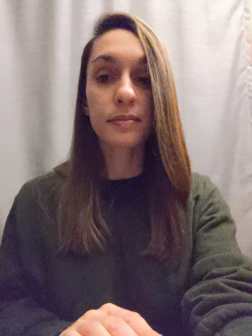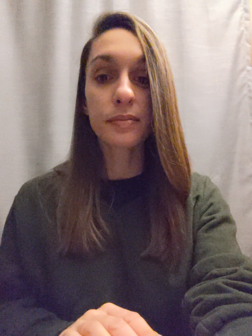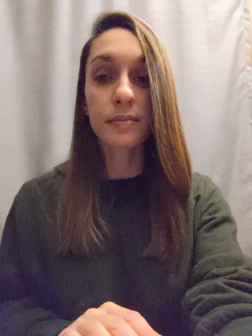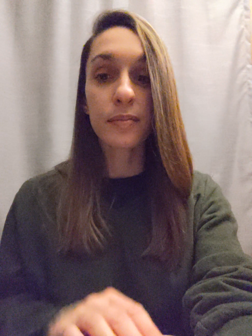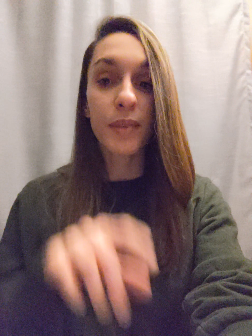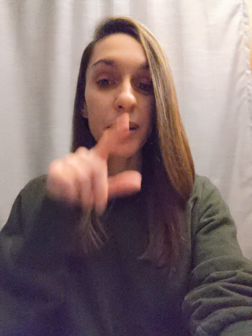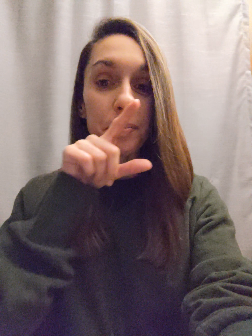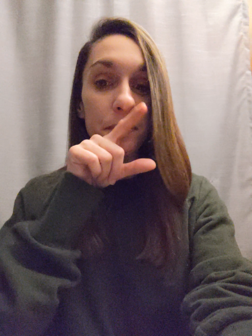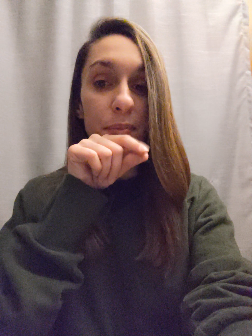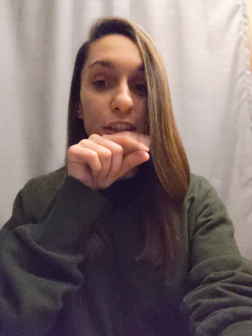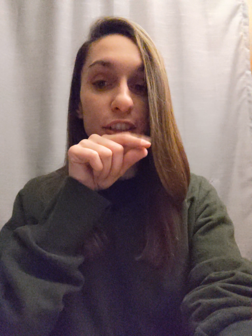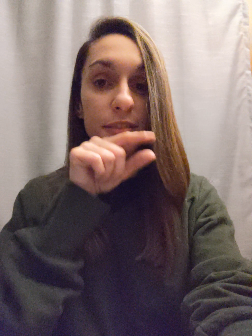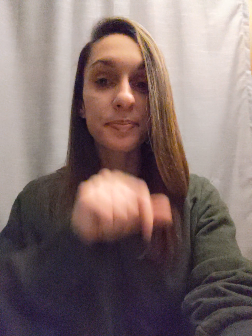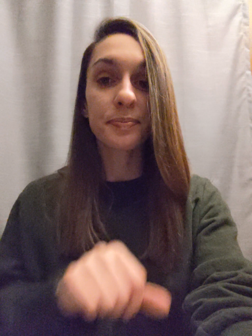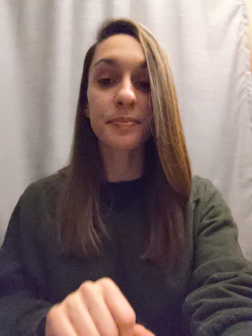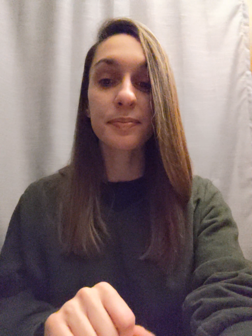bird